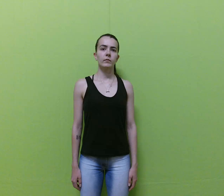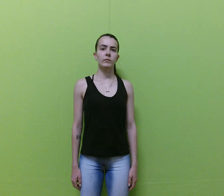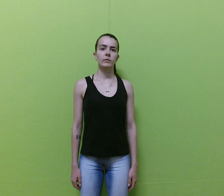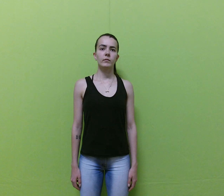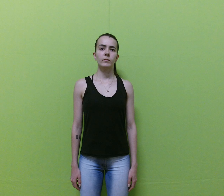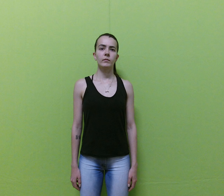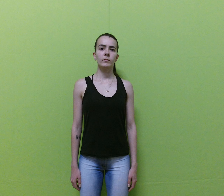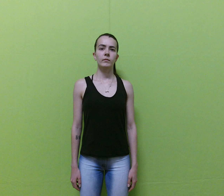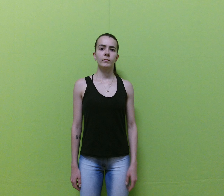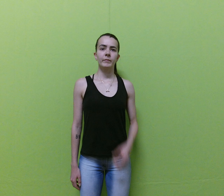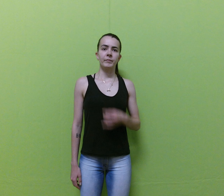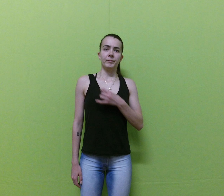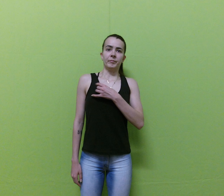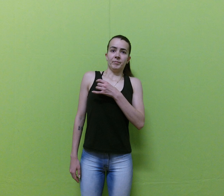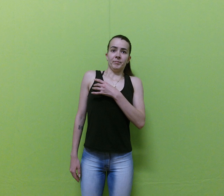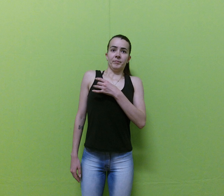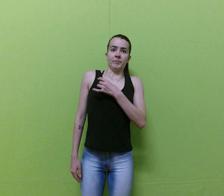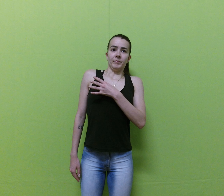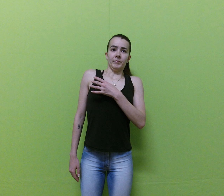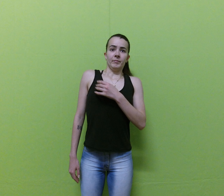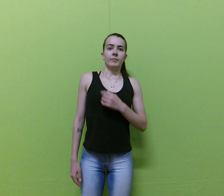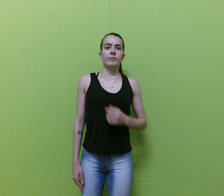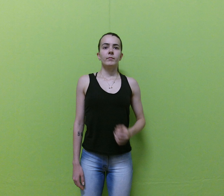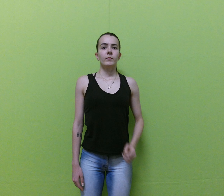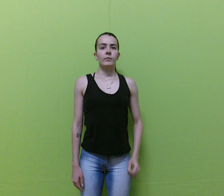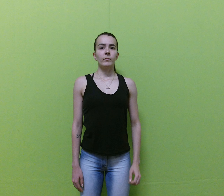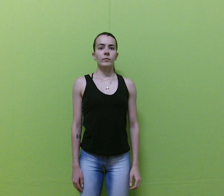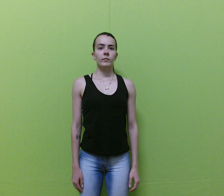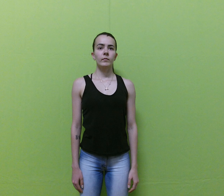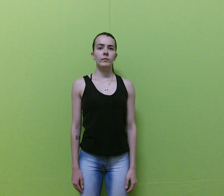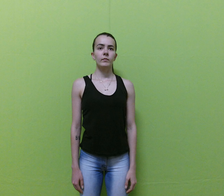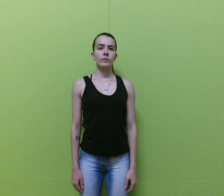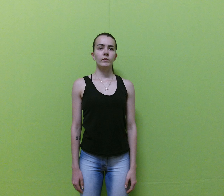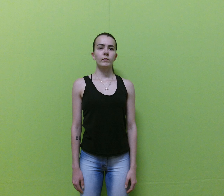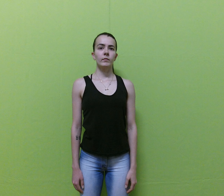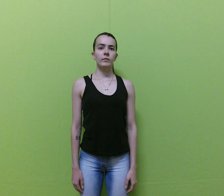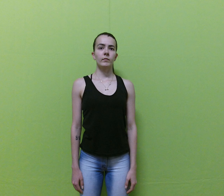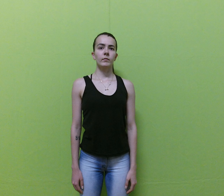medo